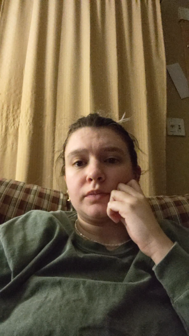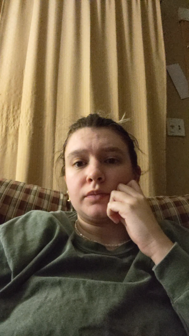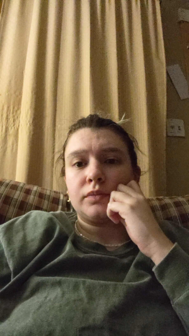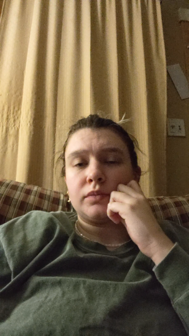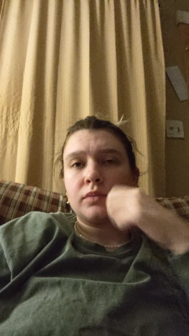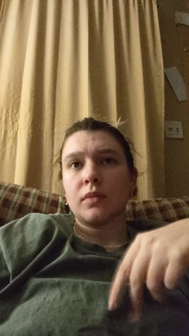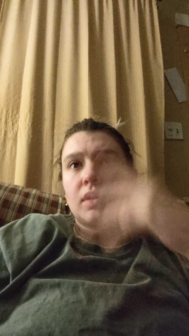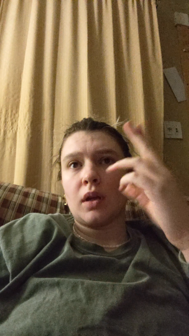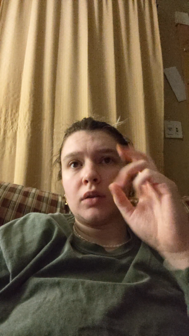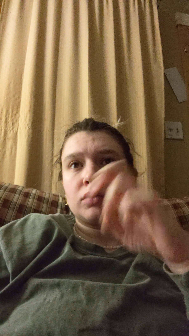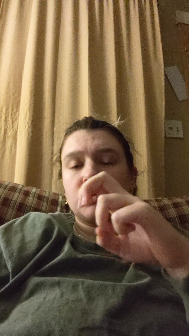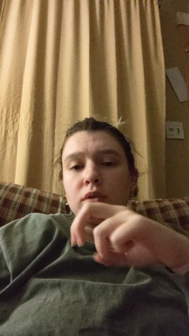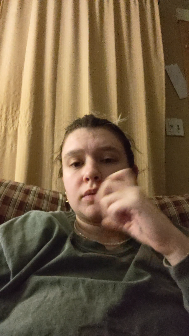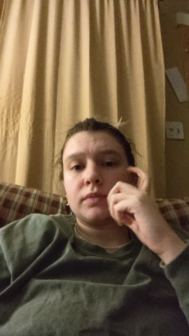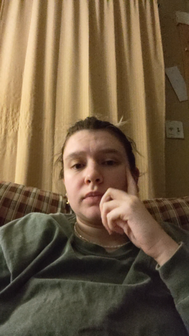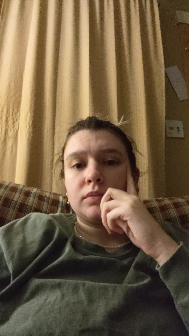high chair